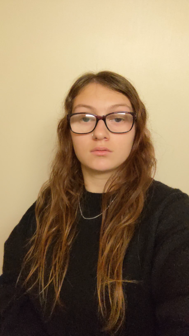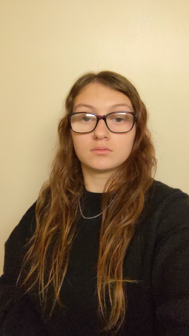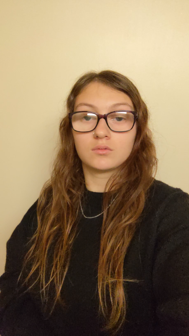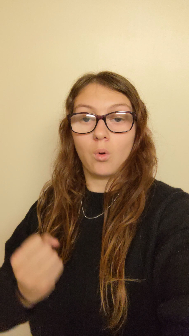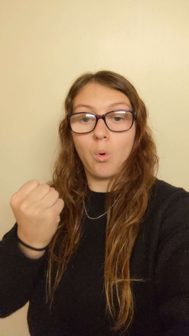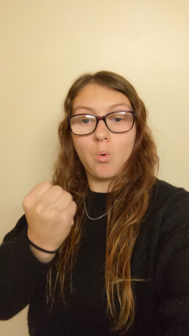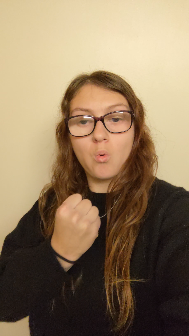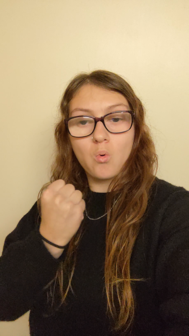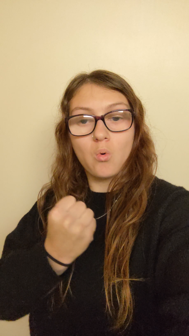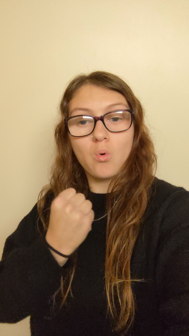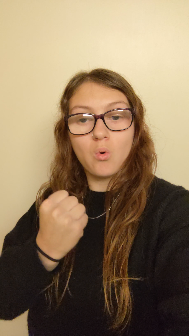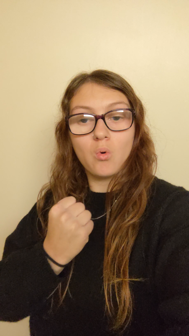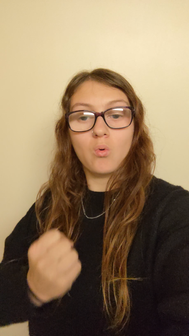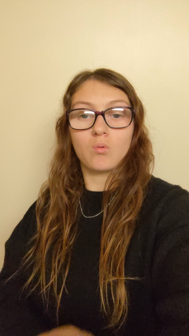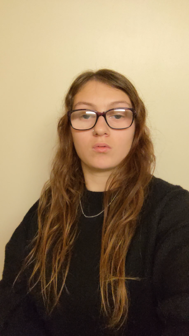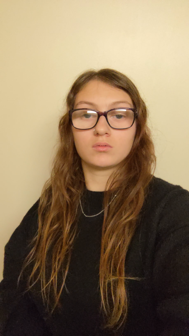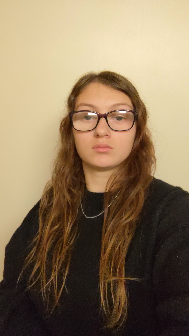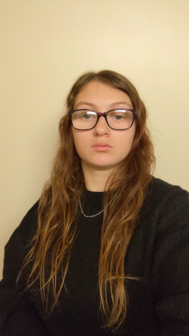hold